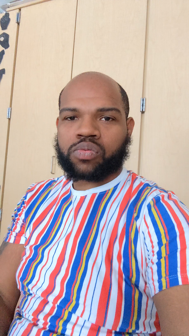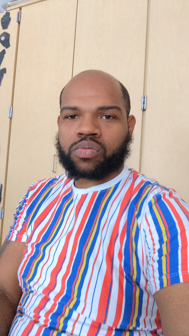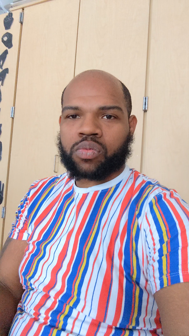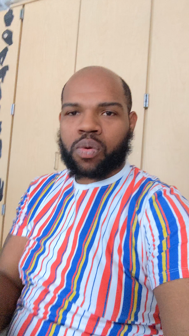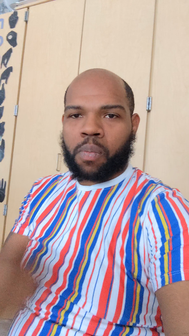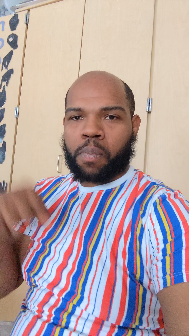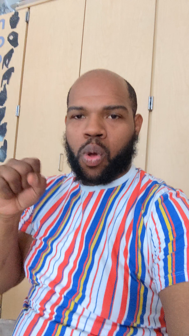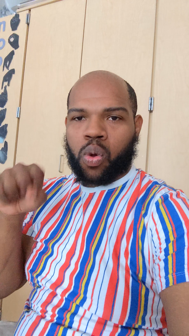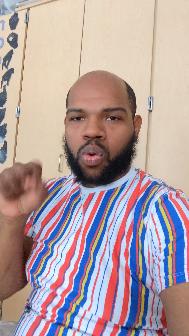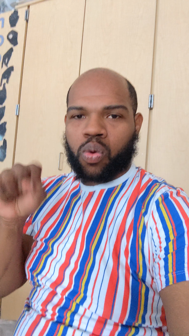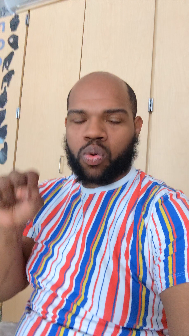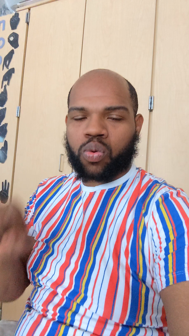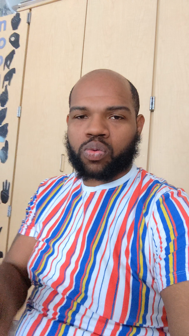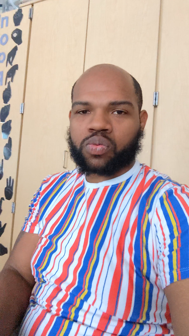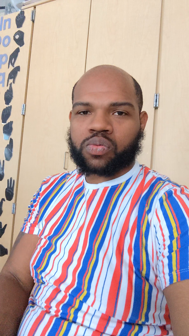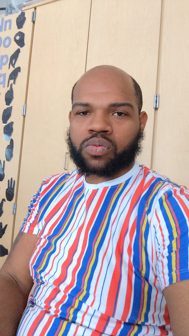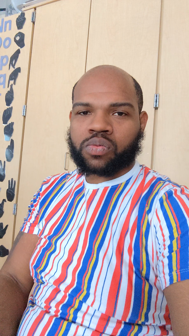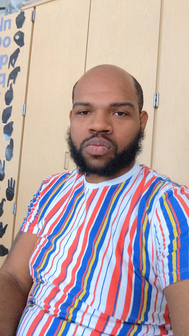motorcycle